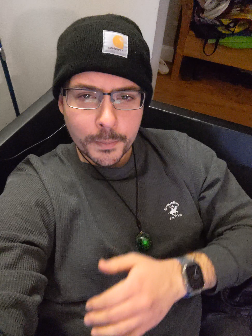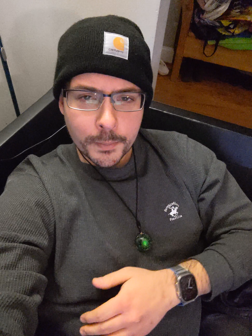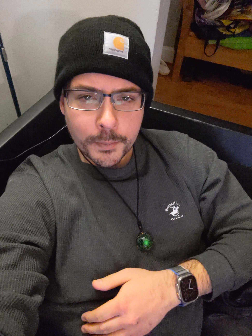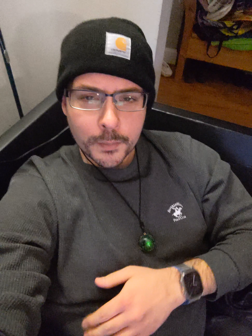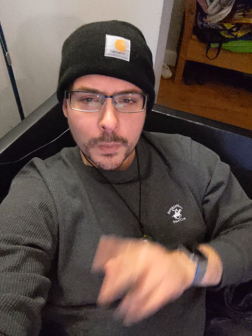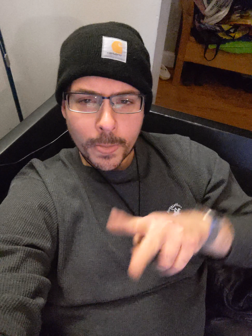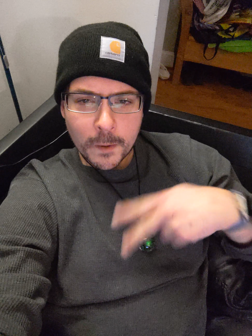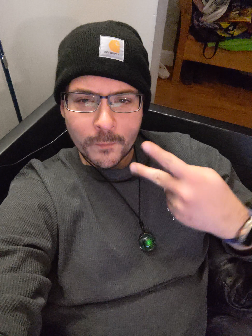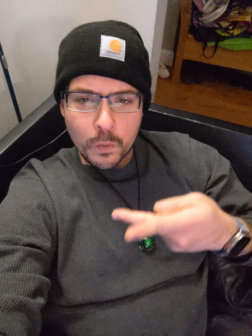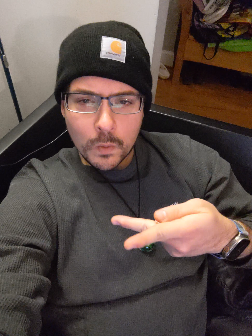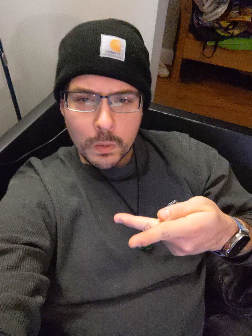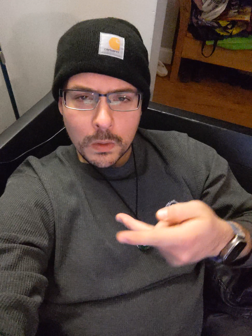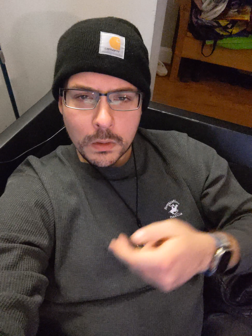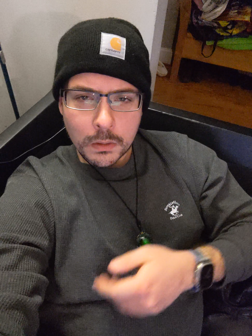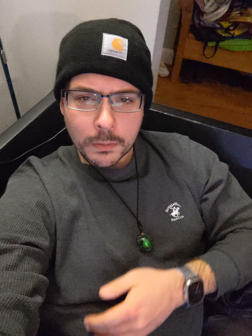fall